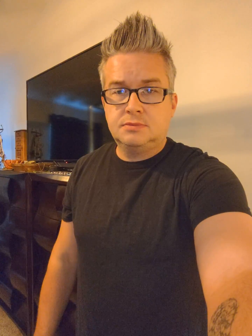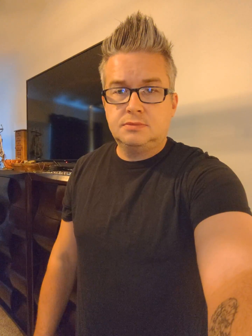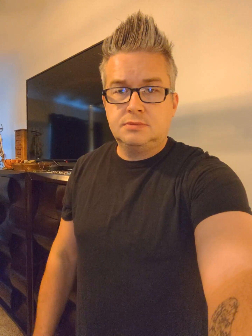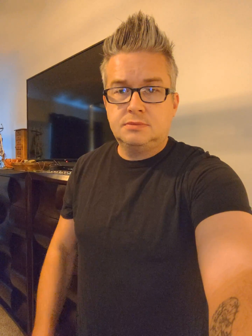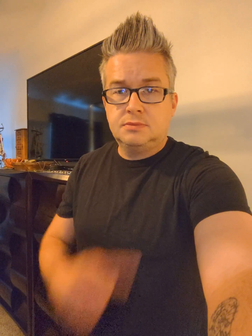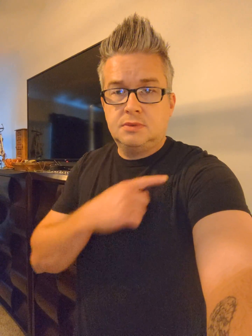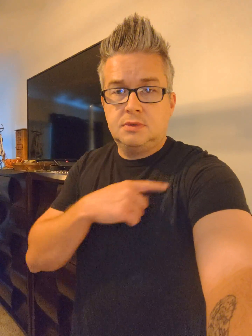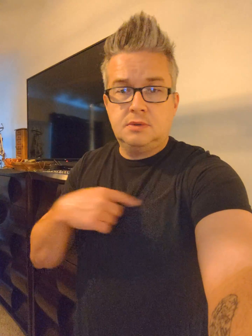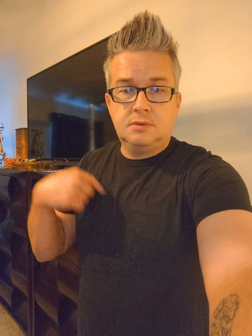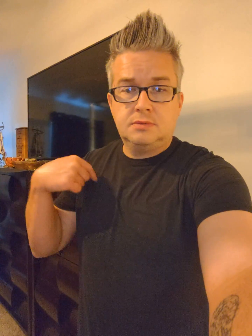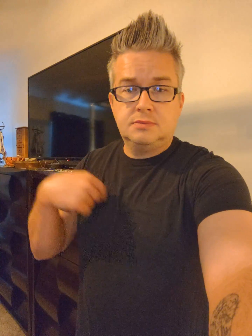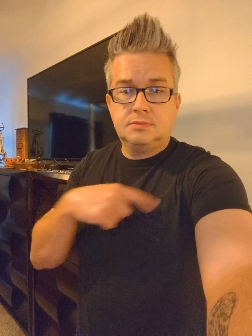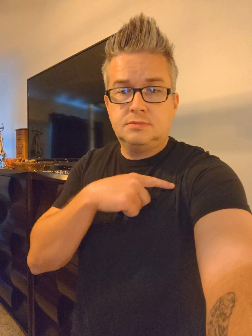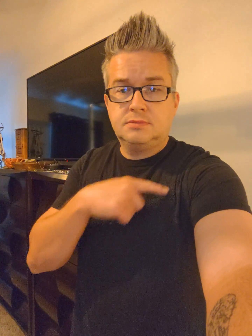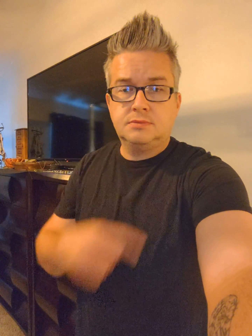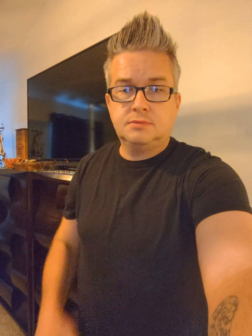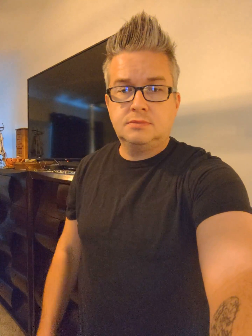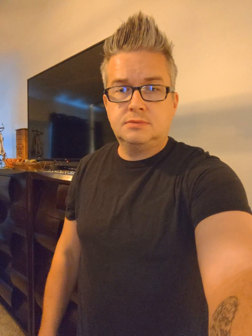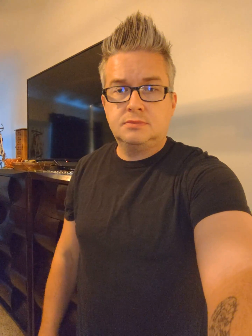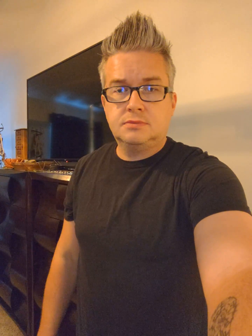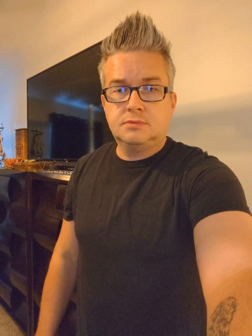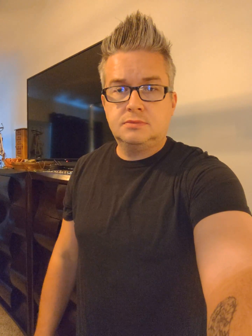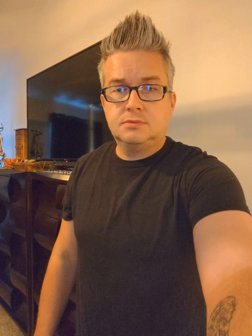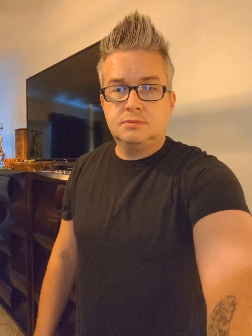bib